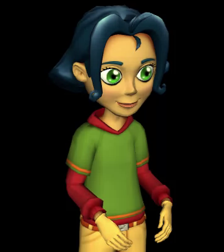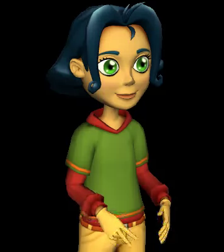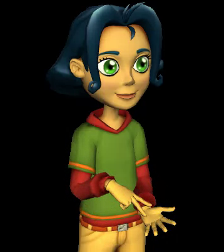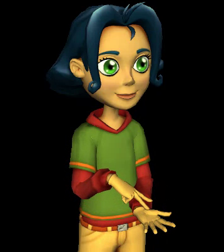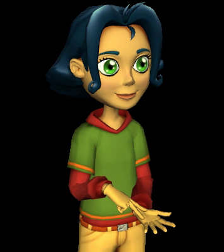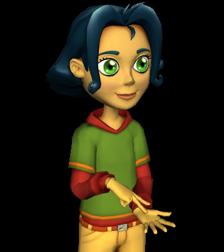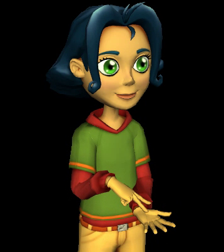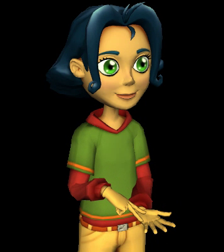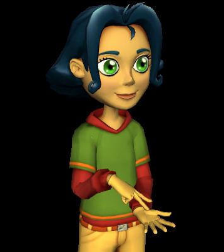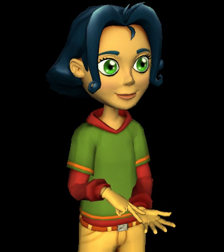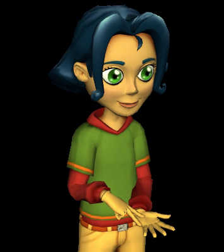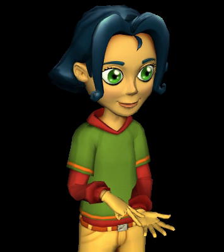شوكة